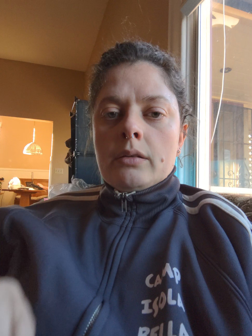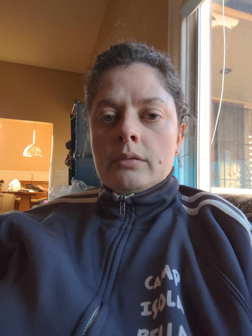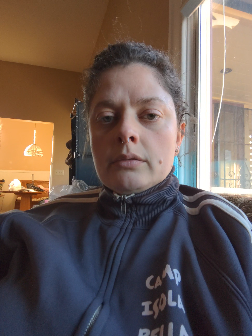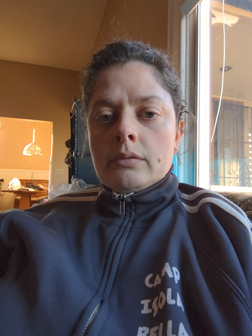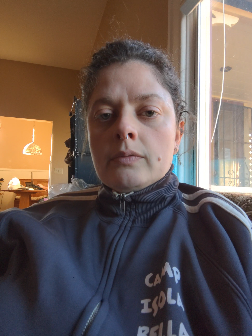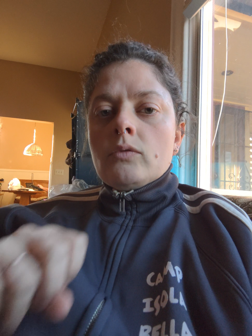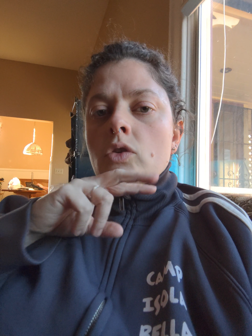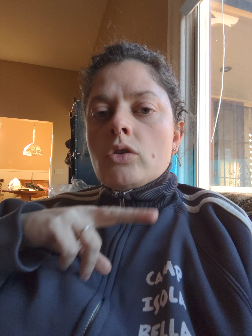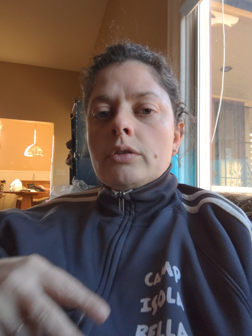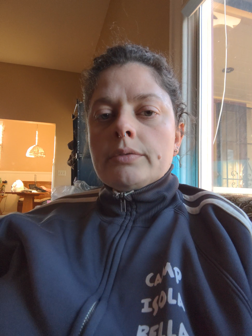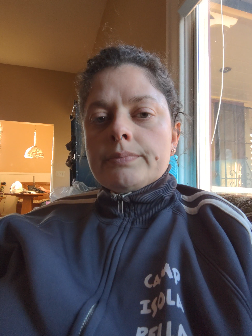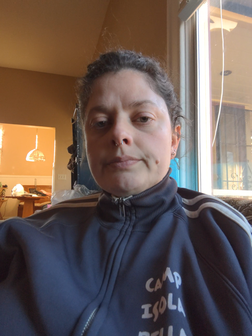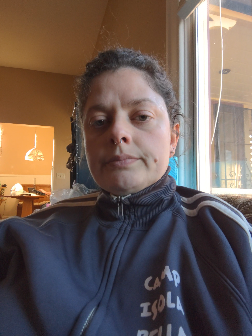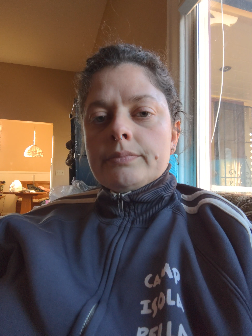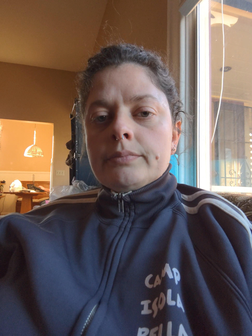frog